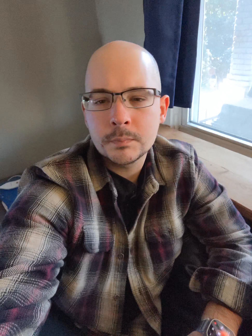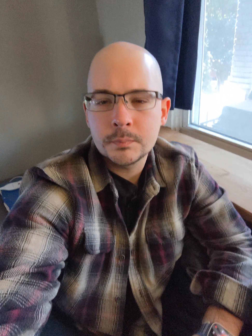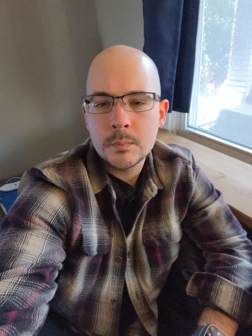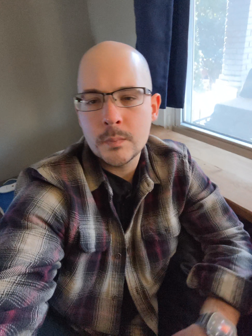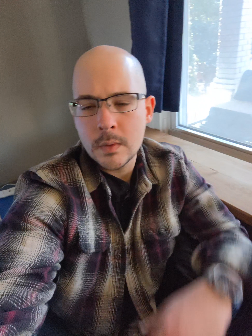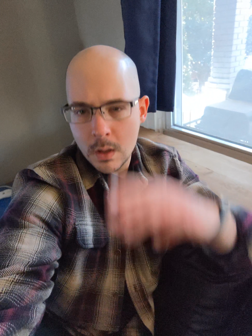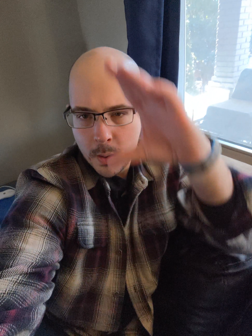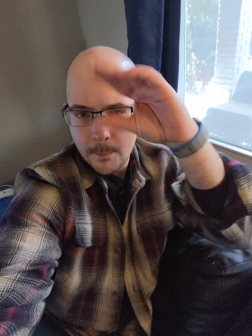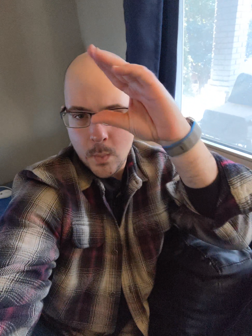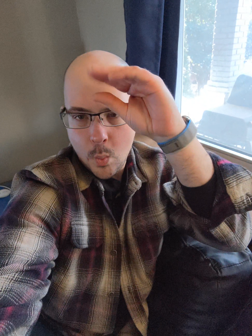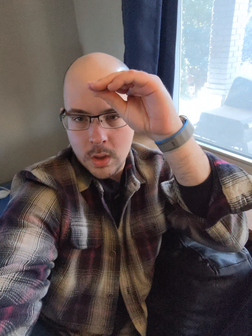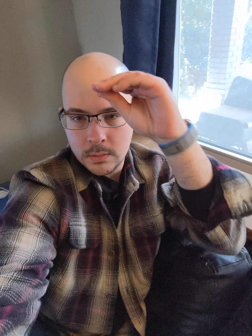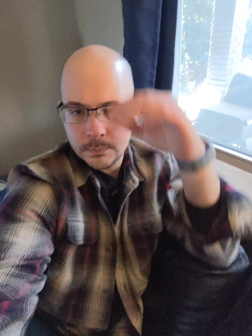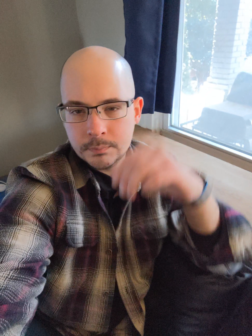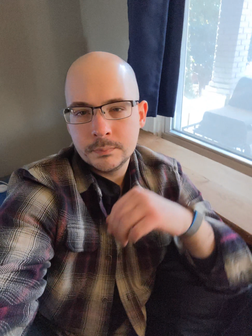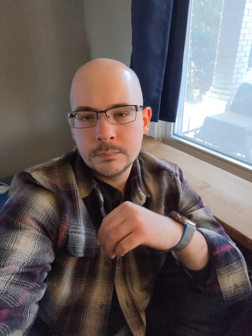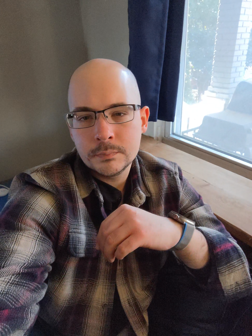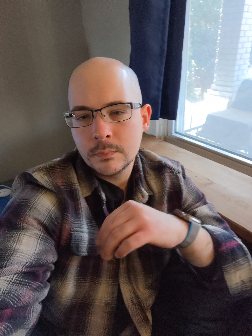boy